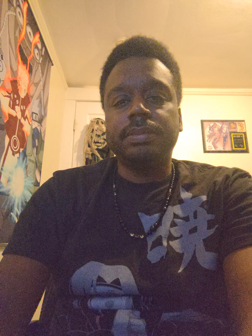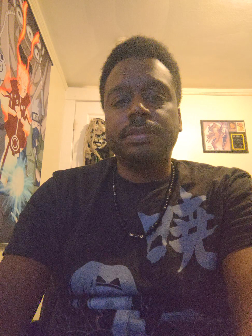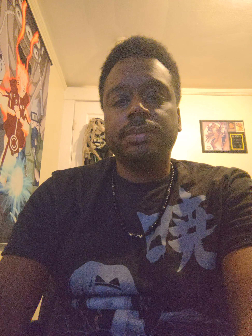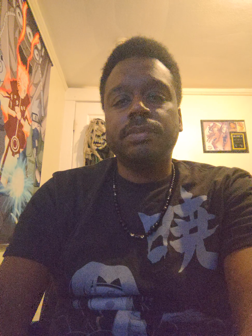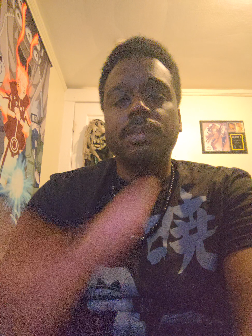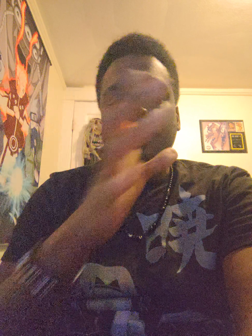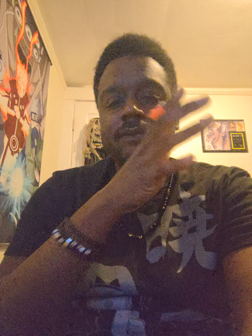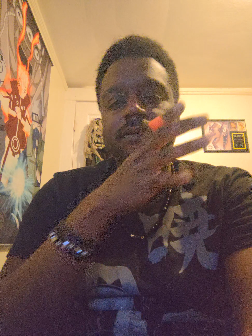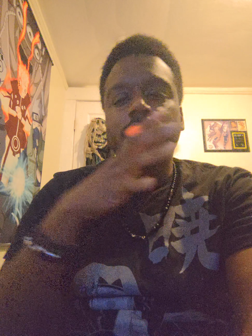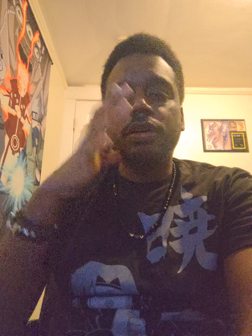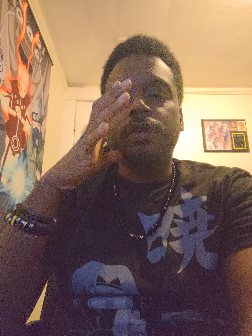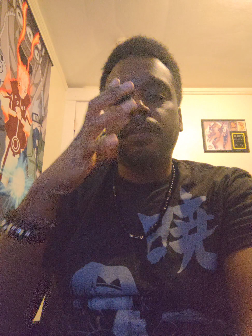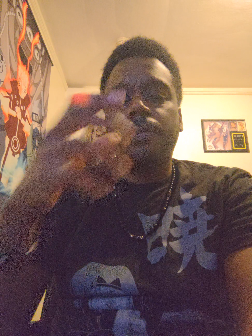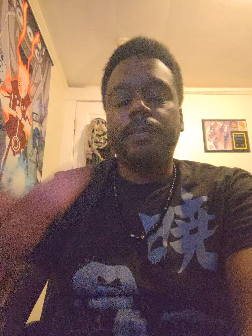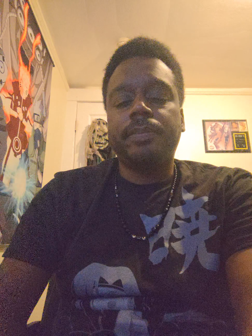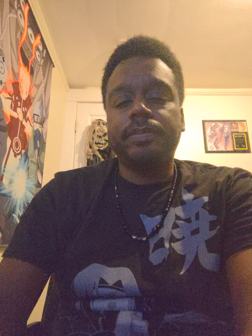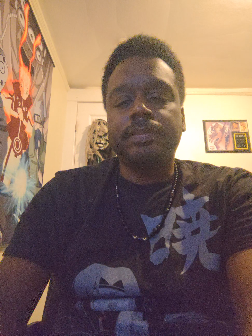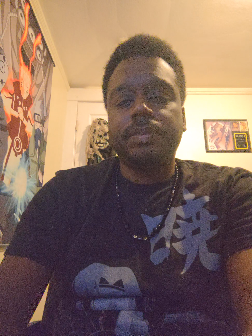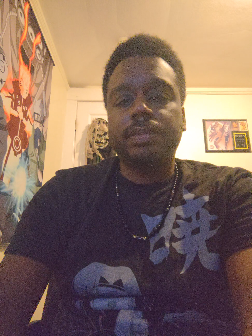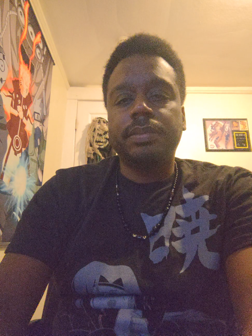farm